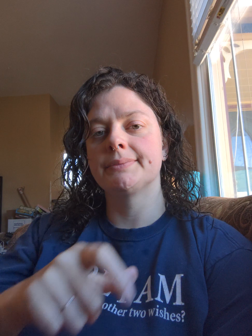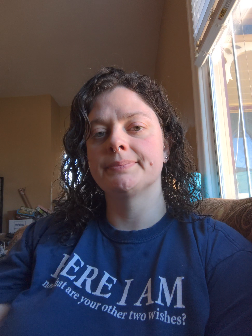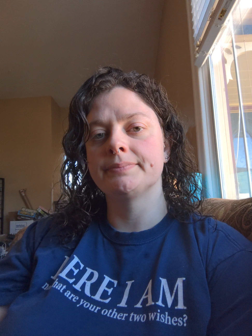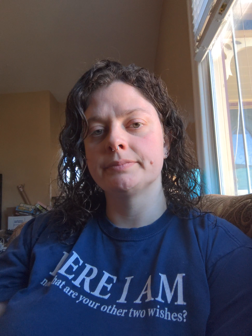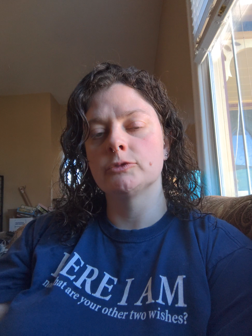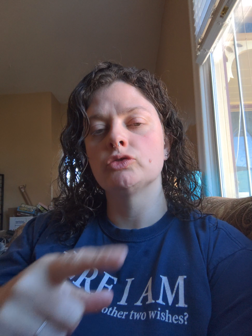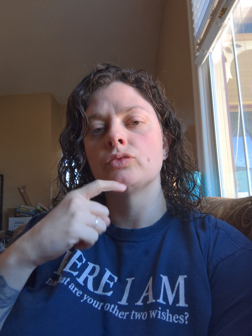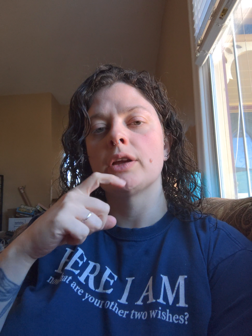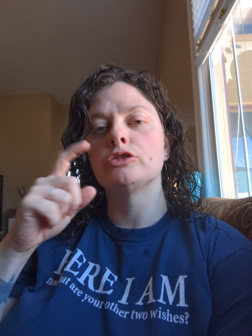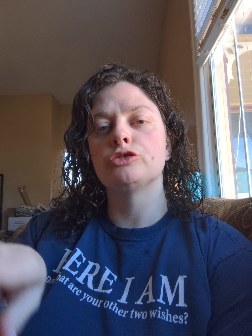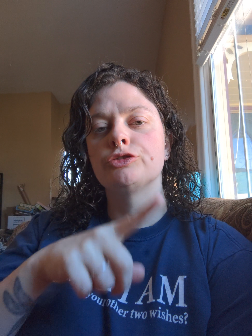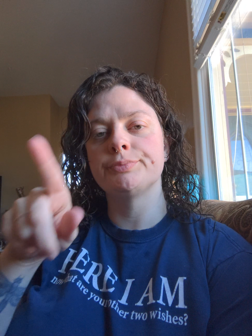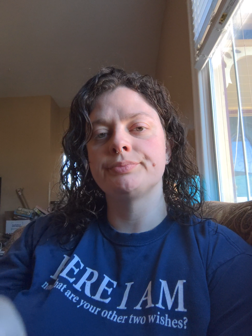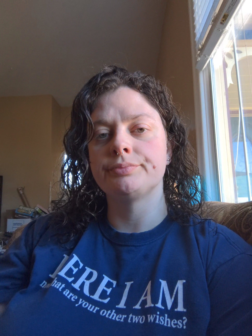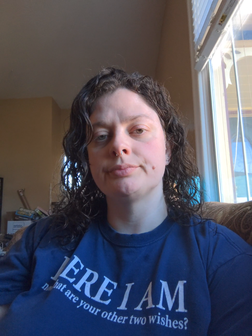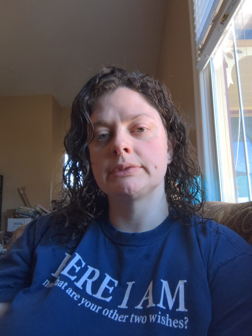dryer